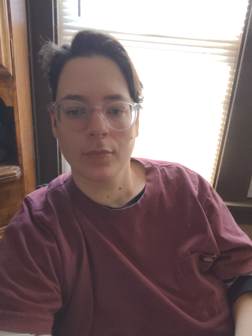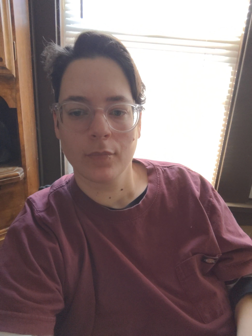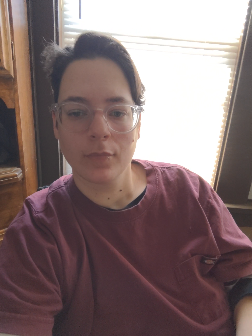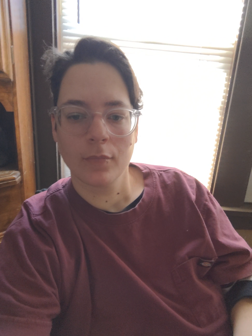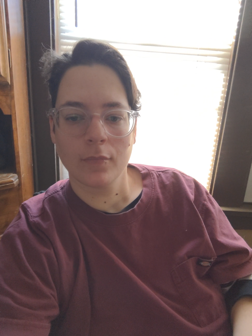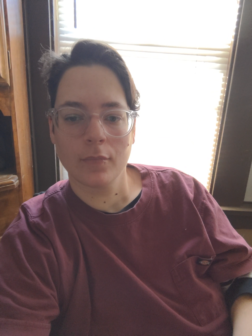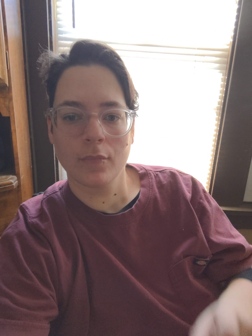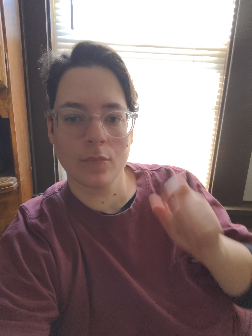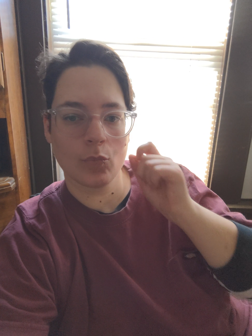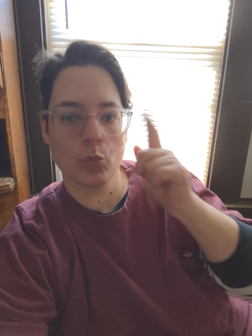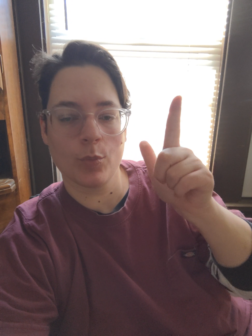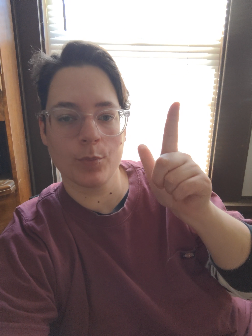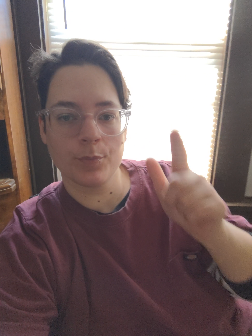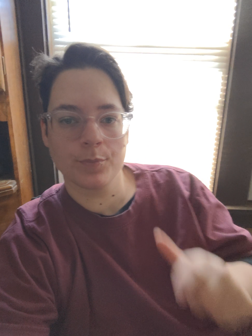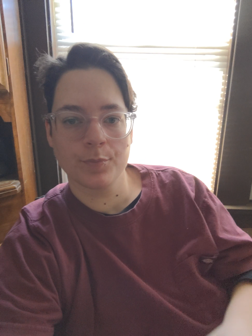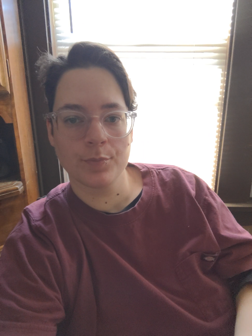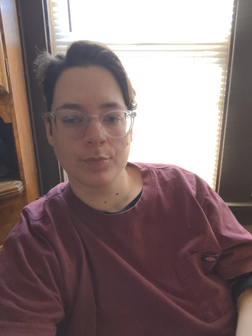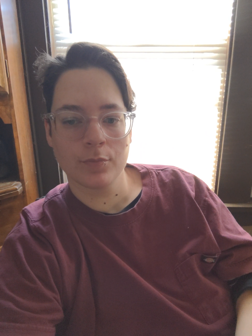wake